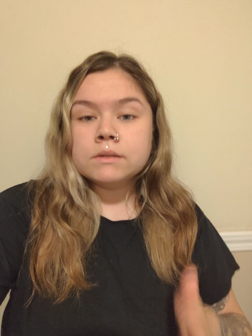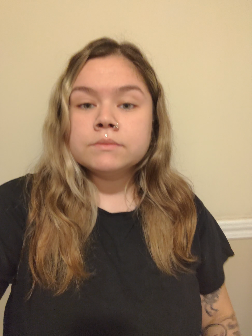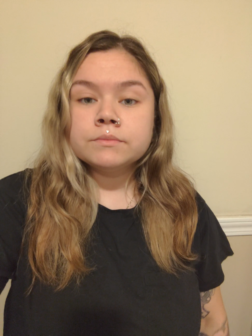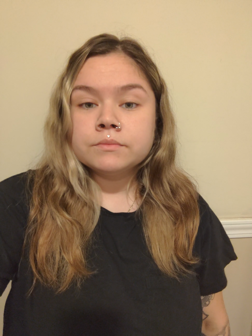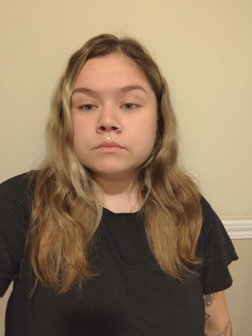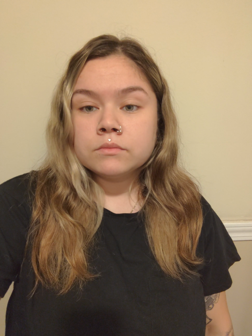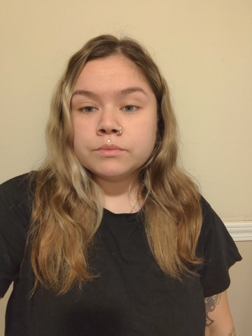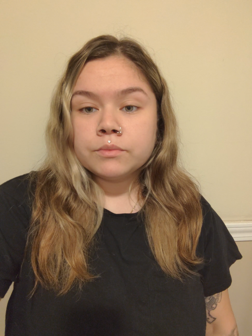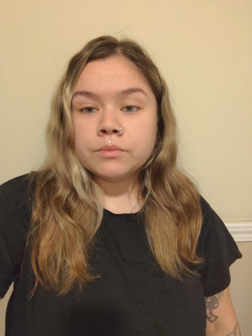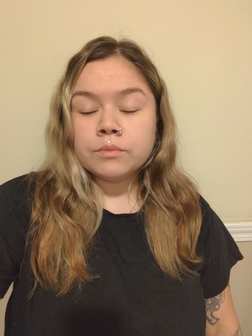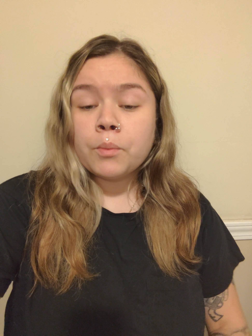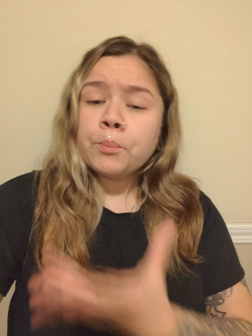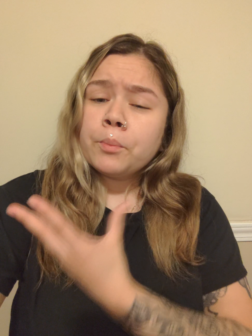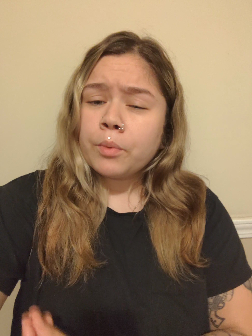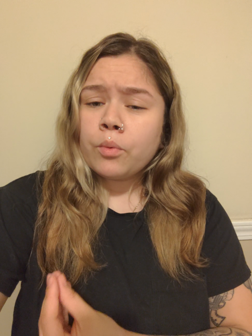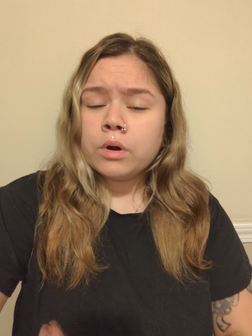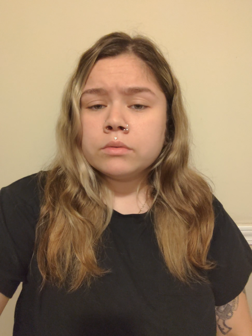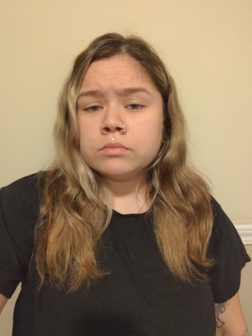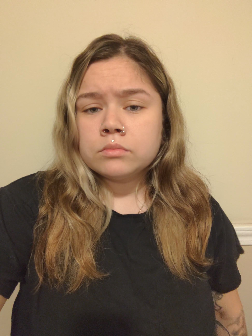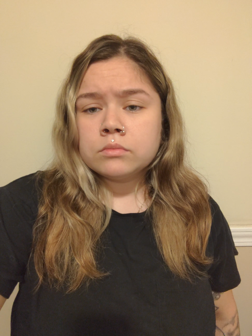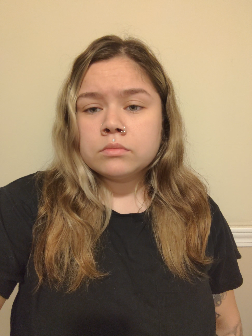poor